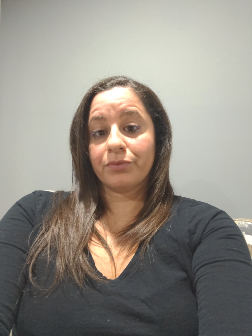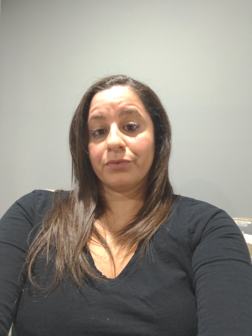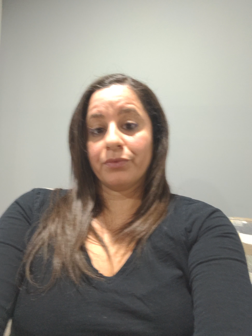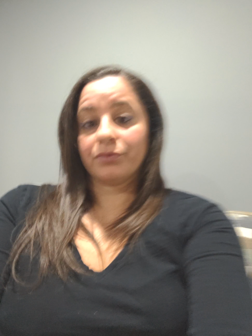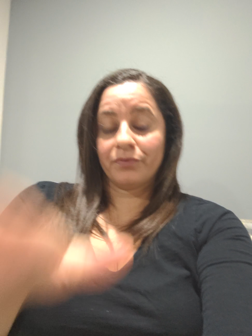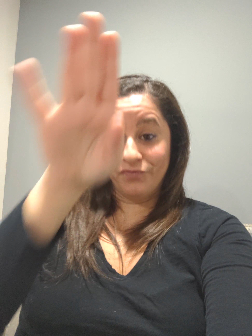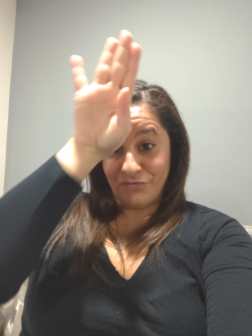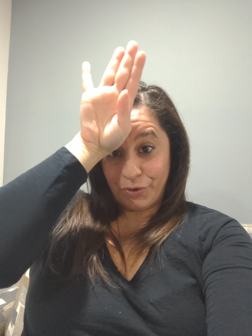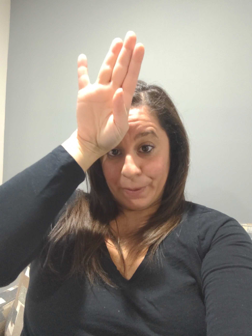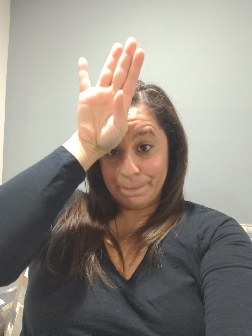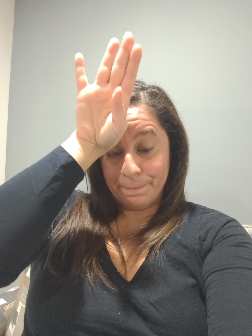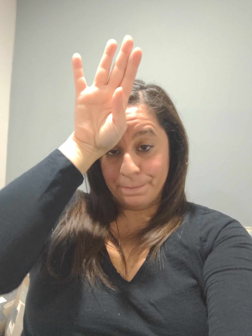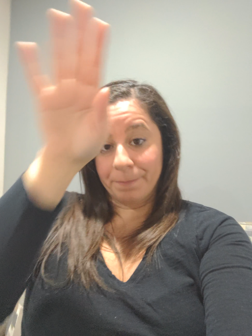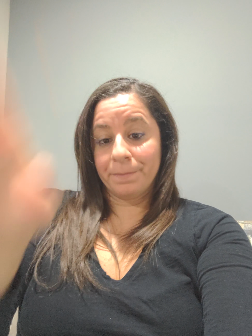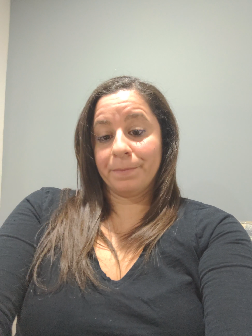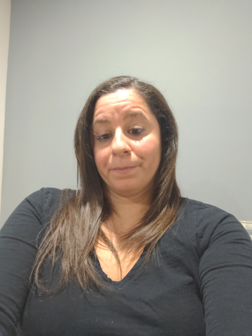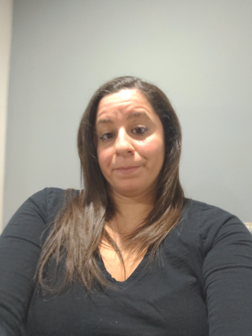fireman